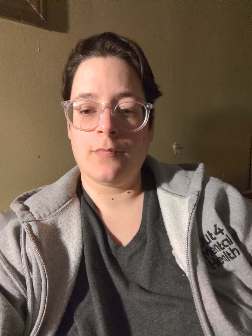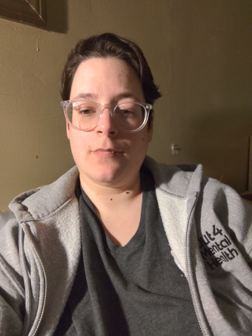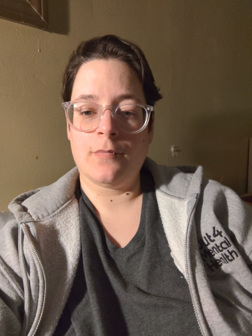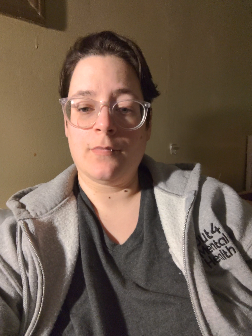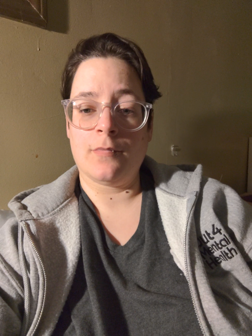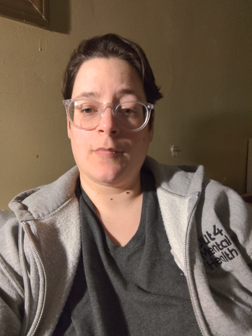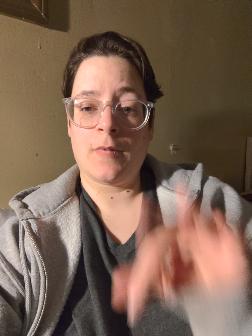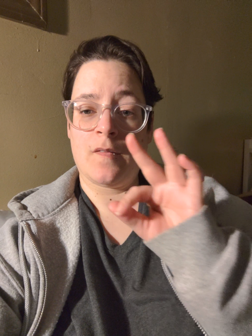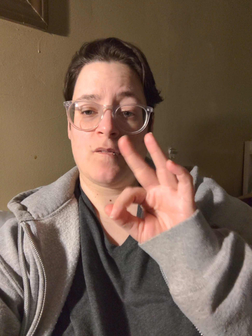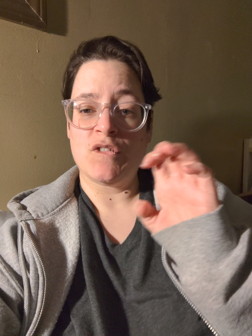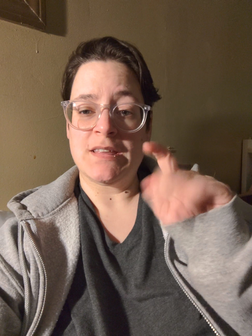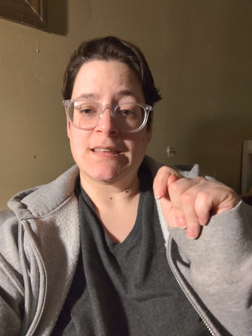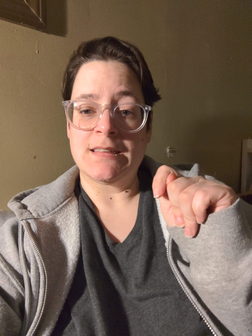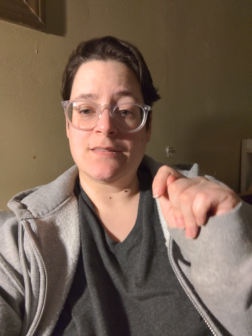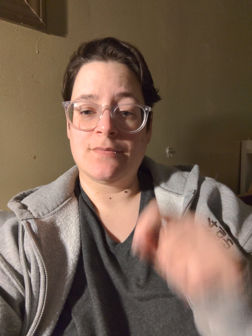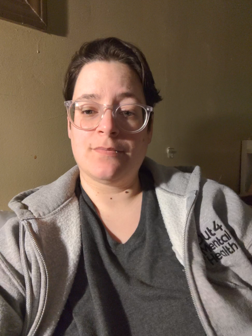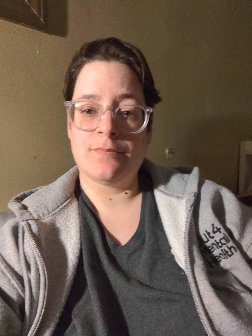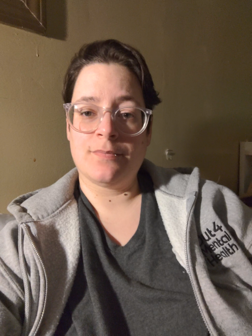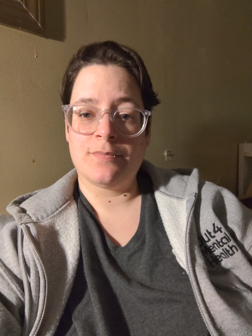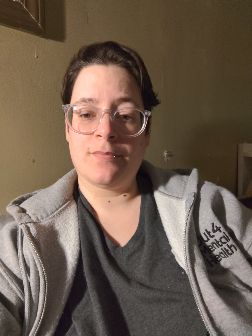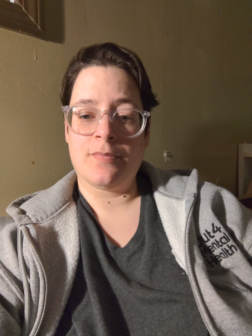feet